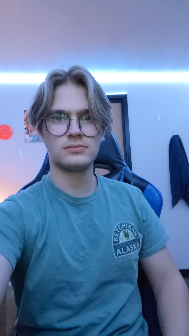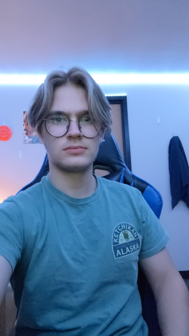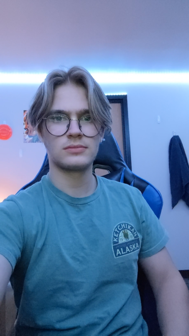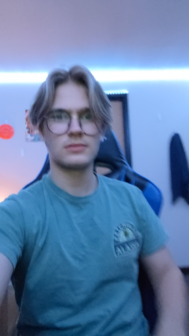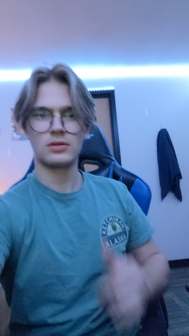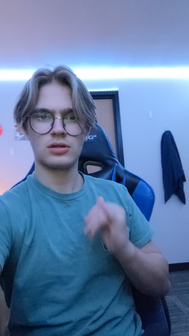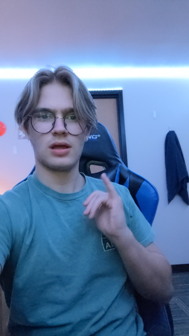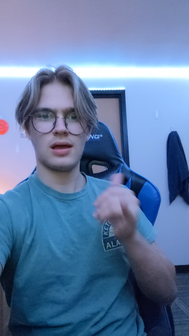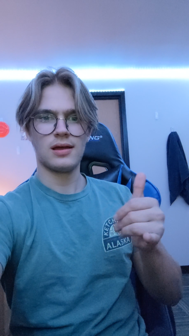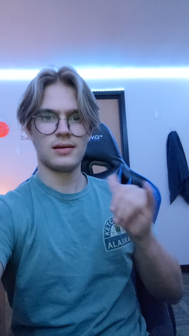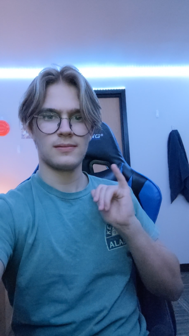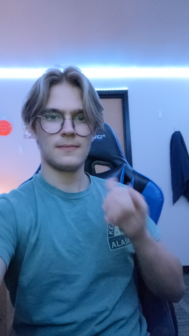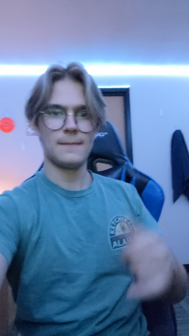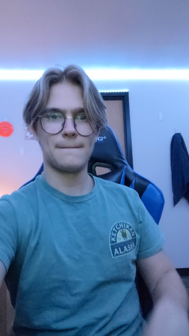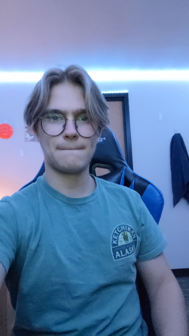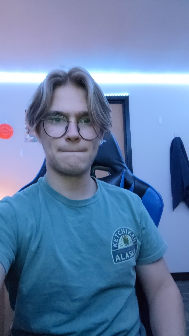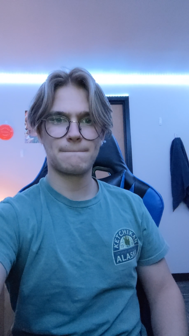rocking chair